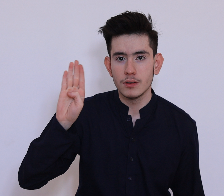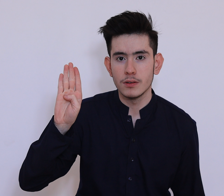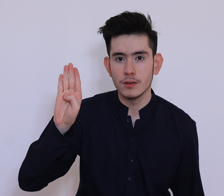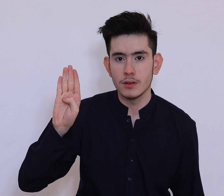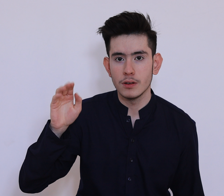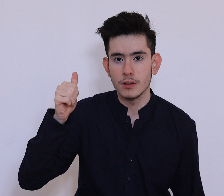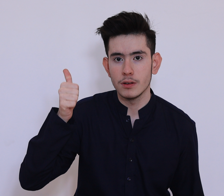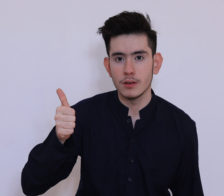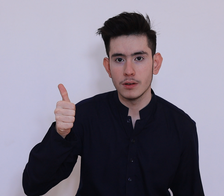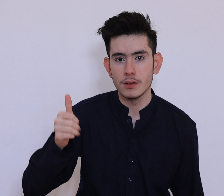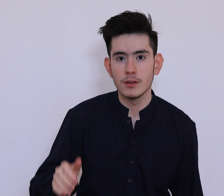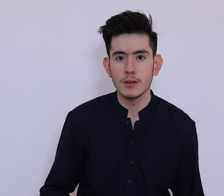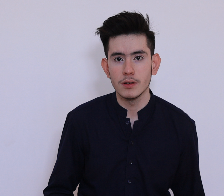best